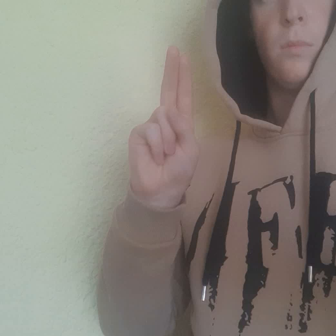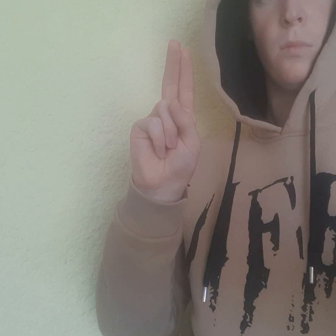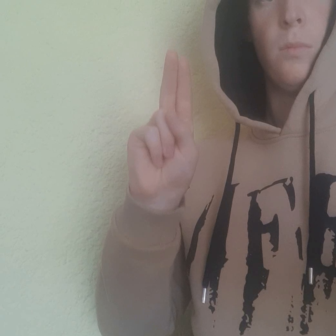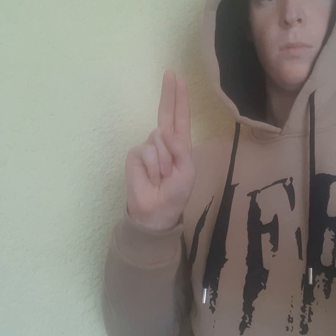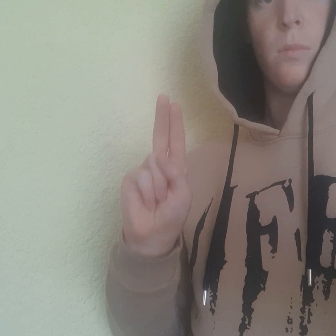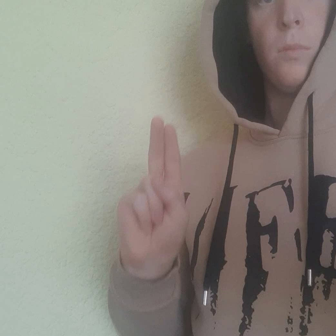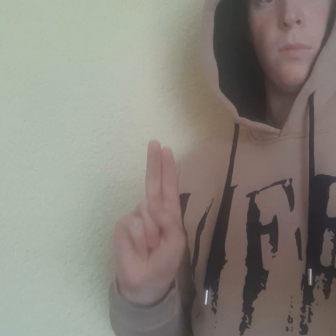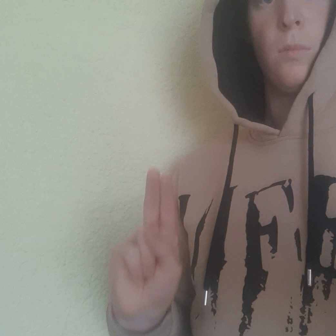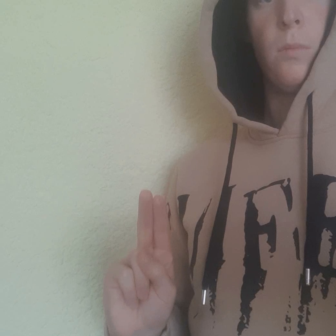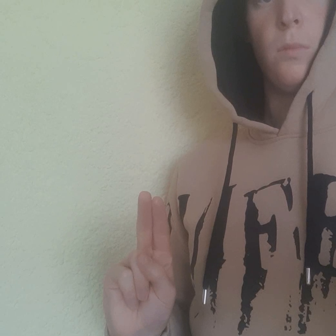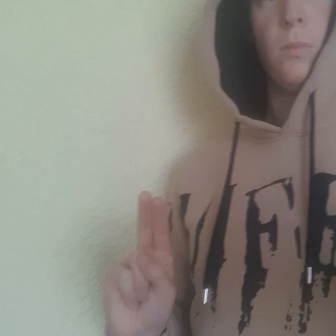Ц